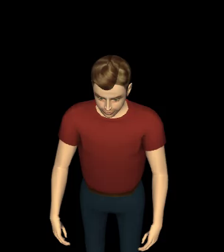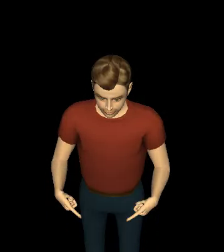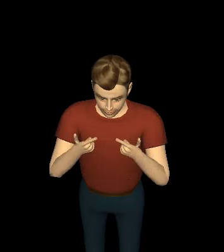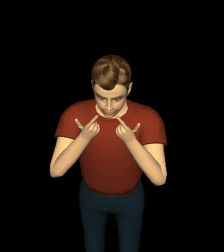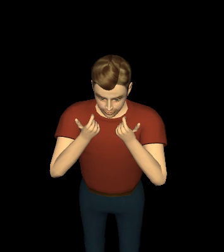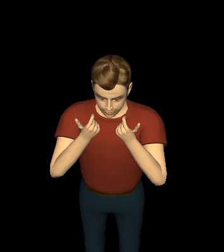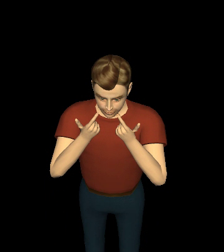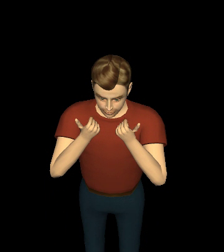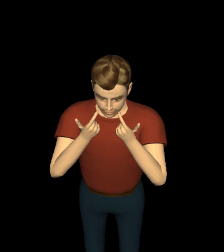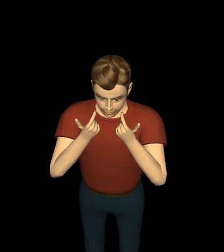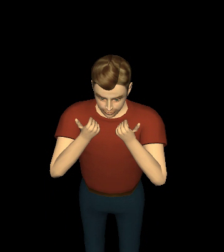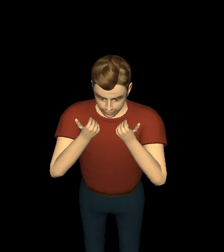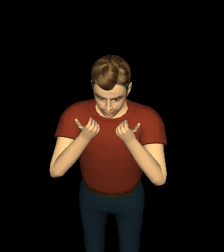يبكي